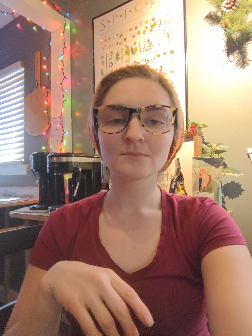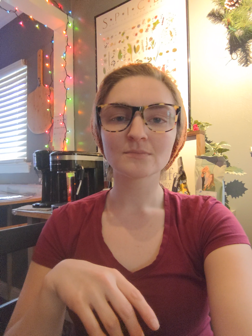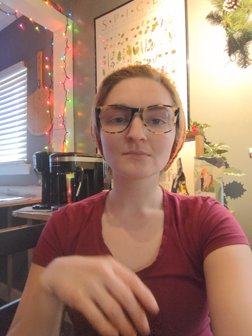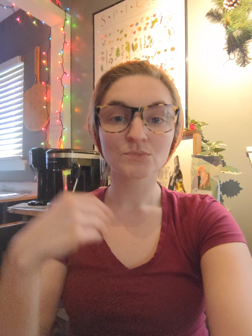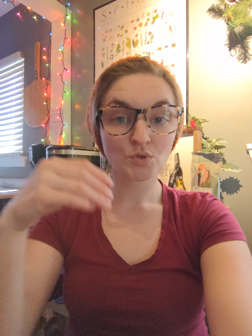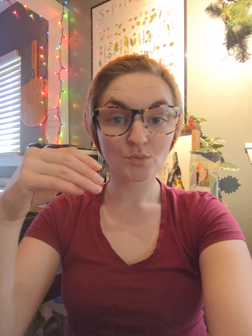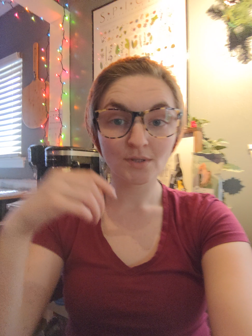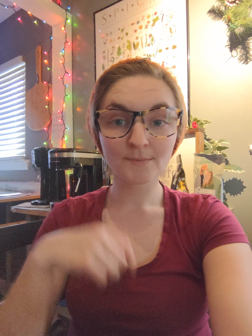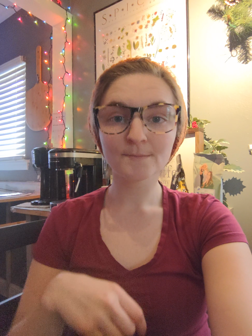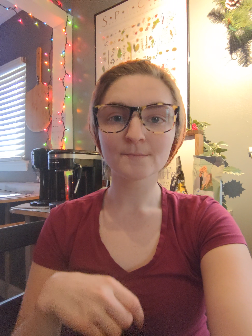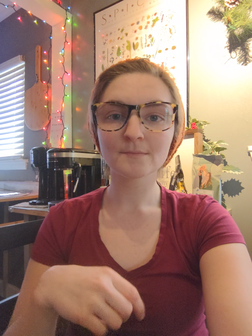store